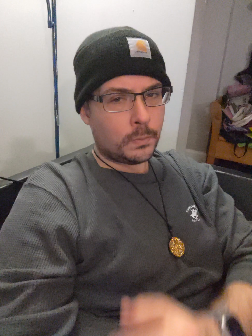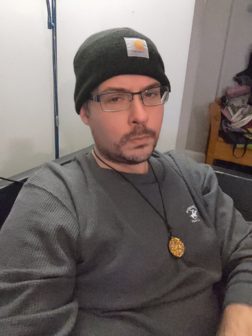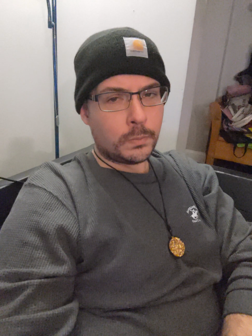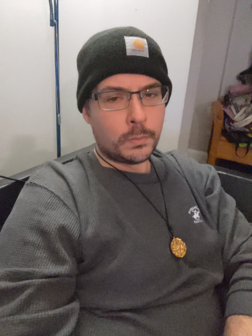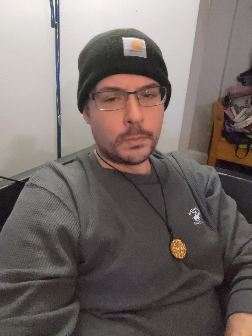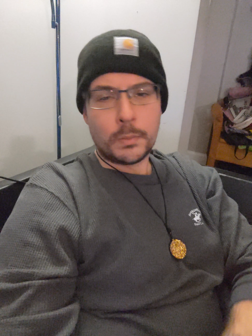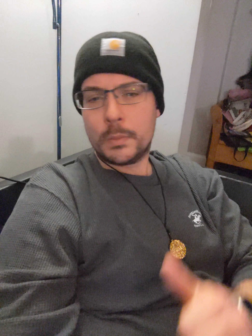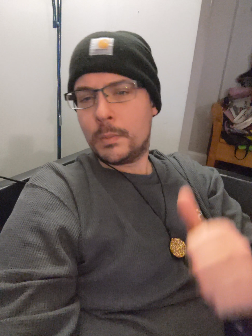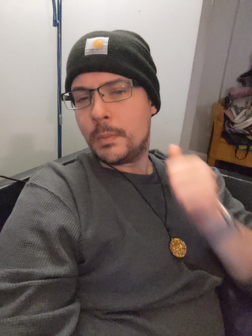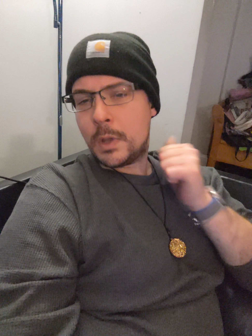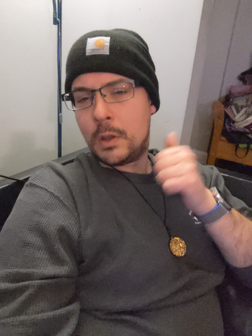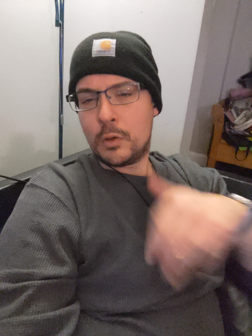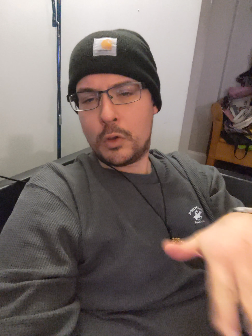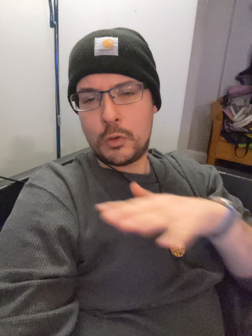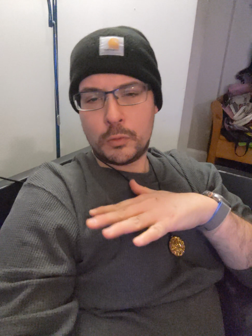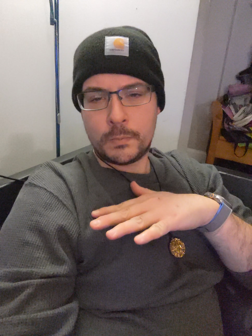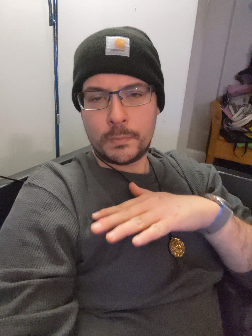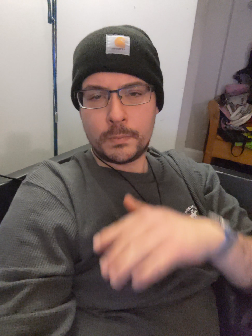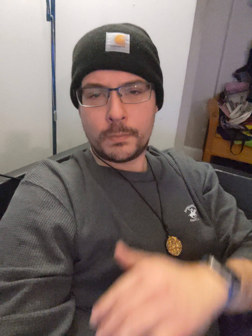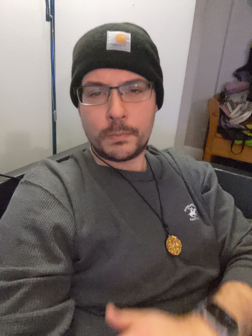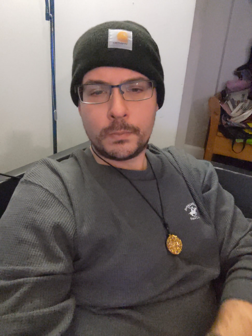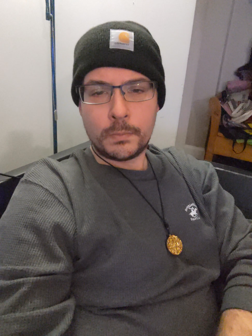backyard